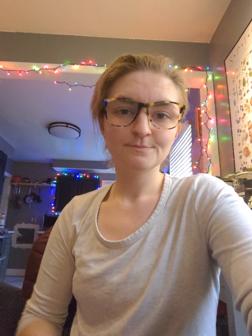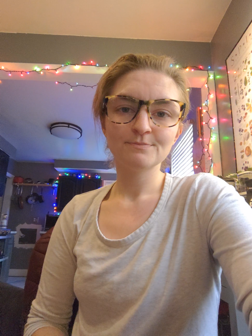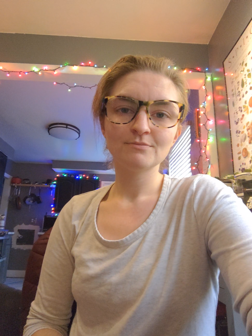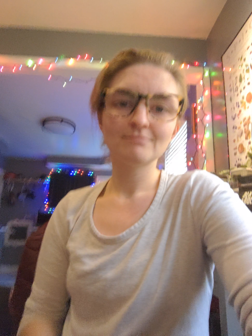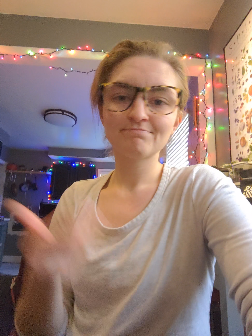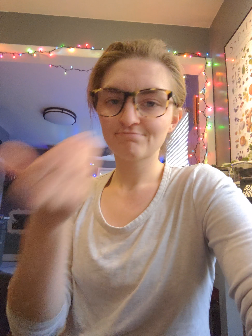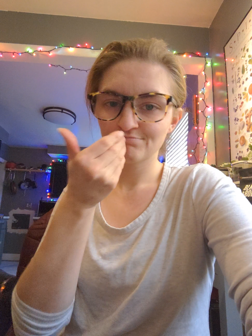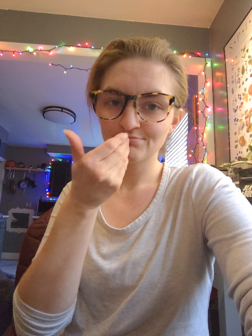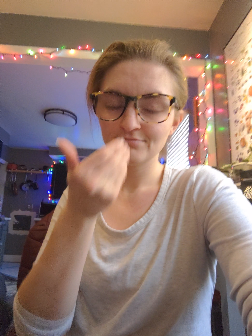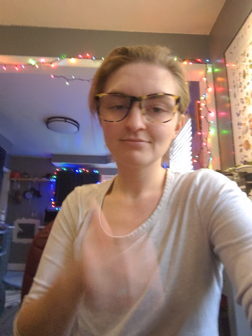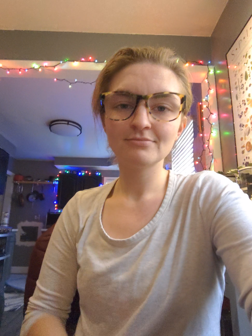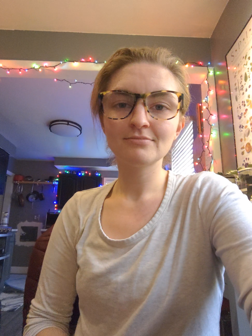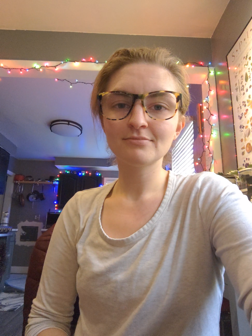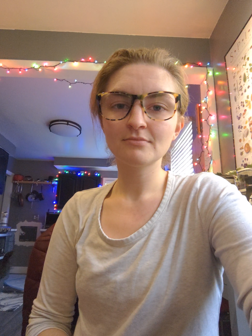pizza